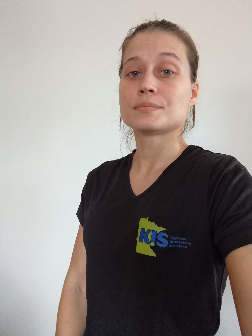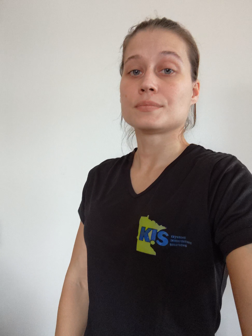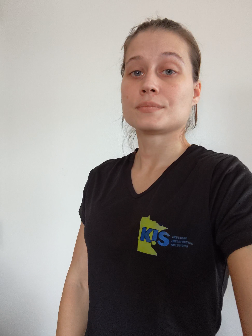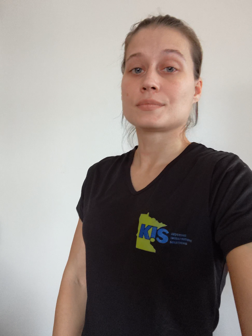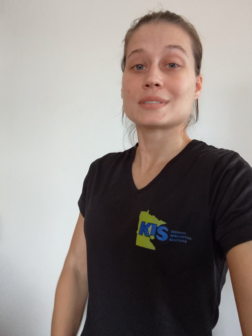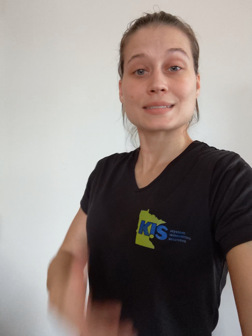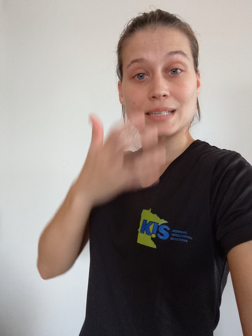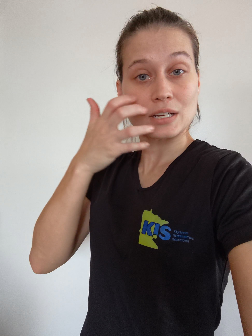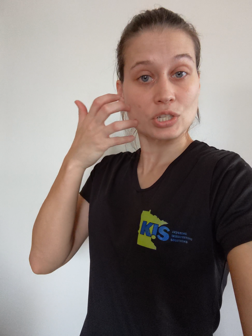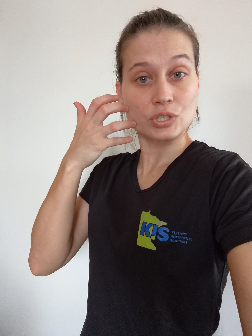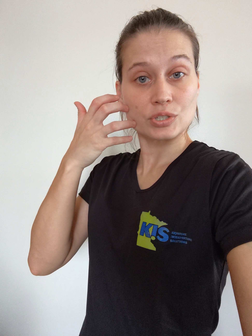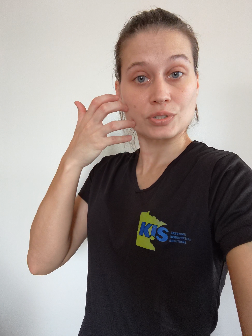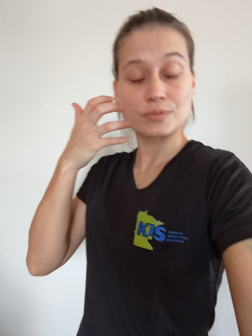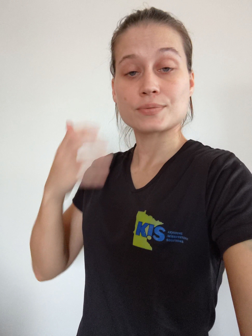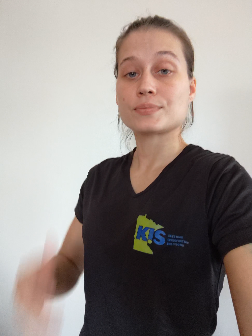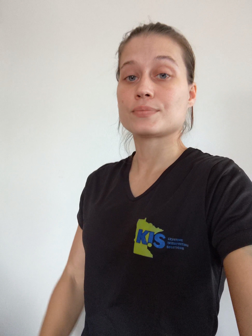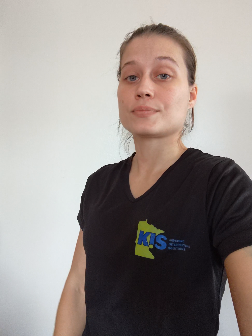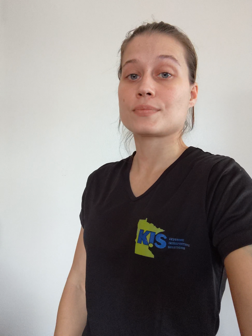tiger